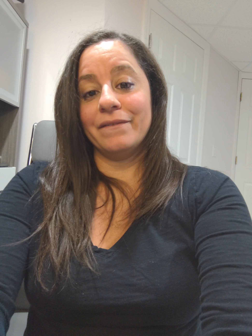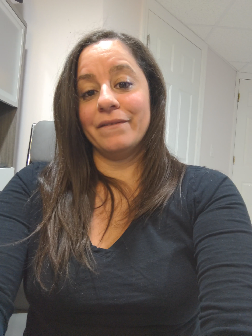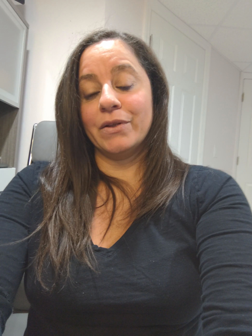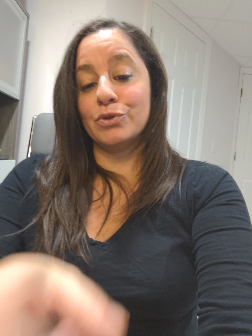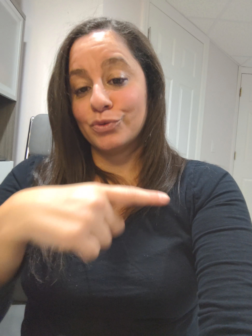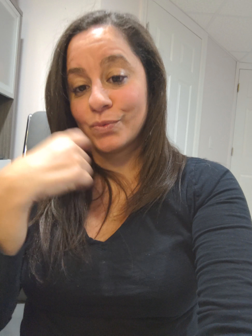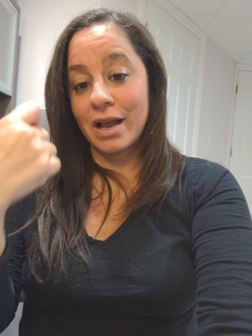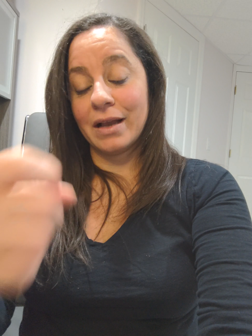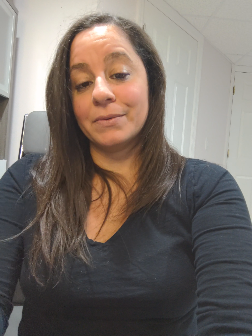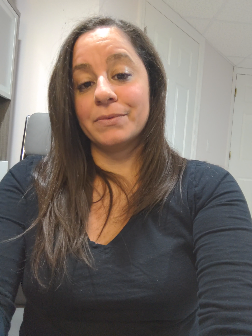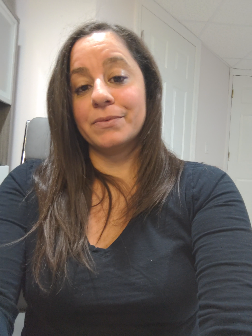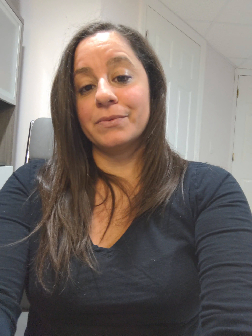dry